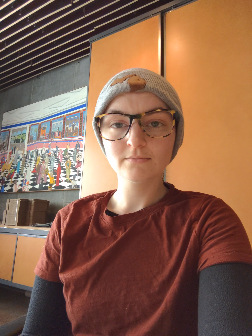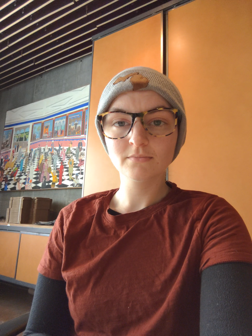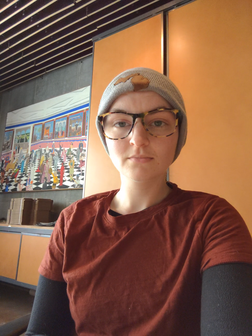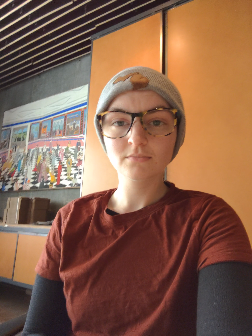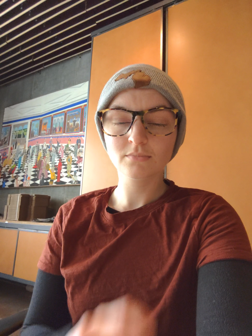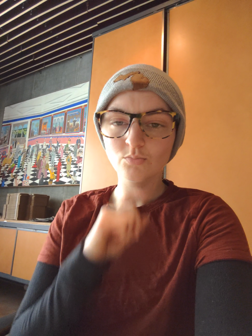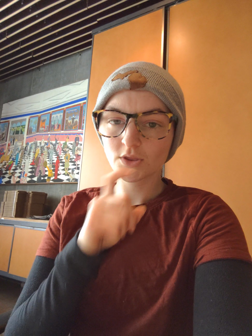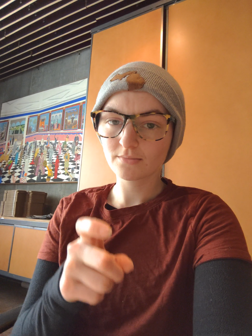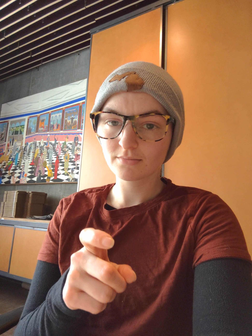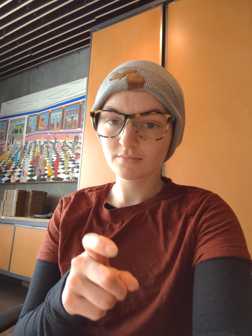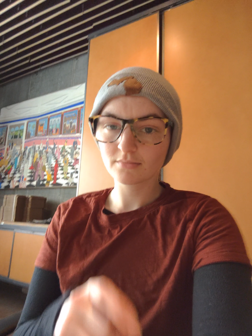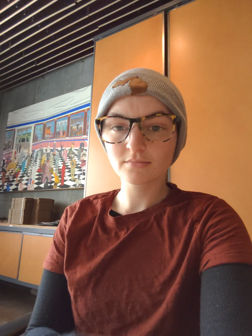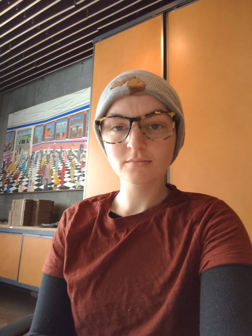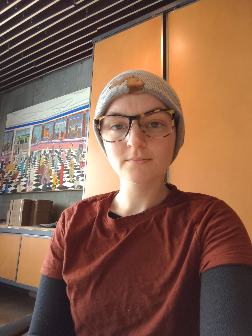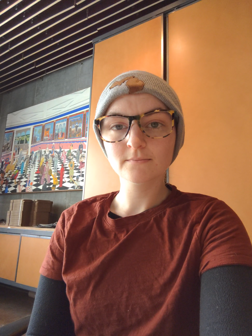garbage